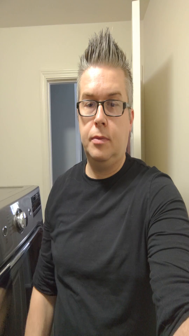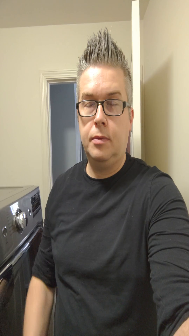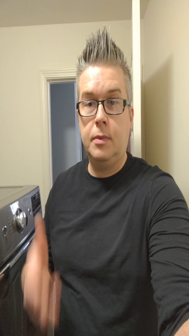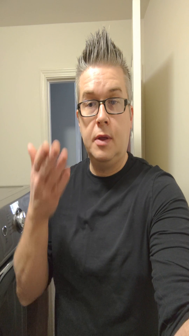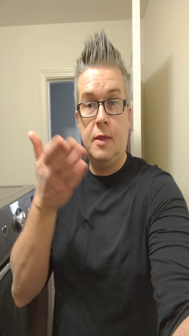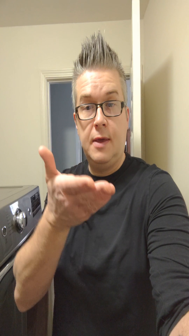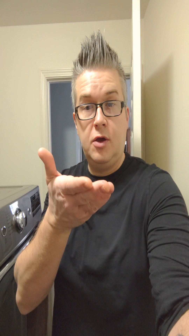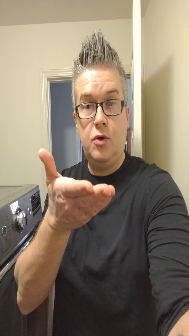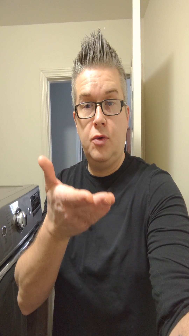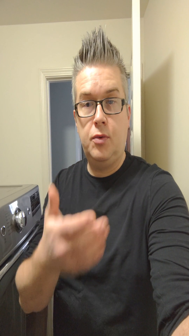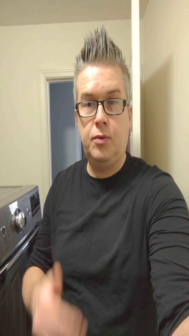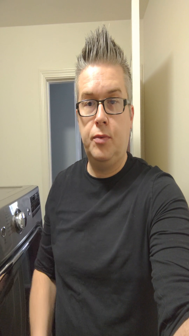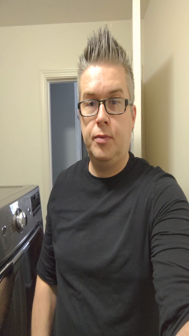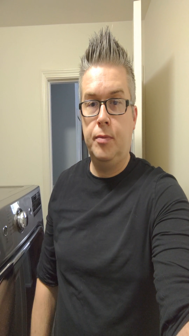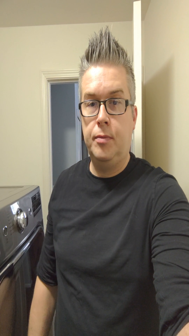there